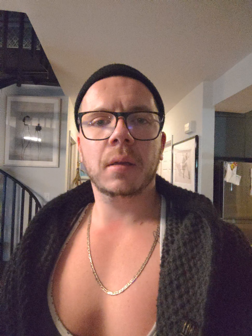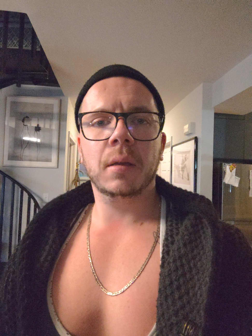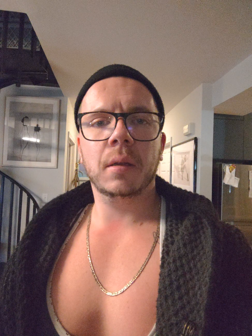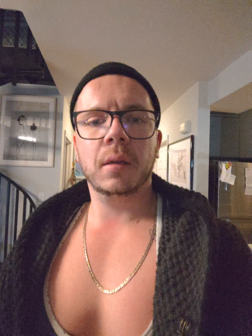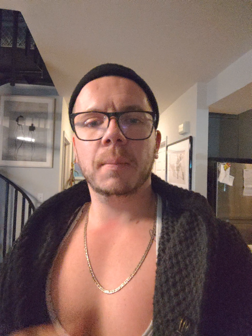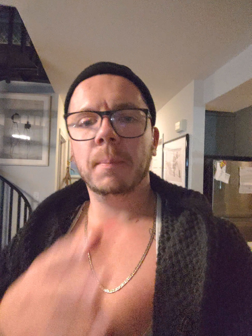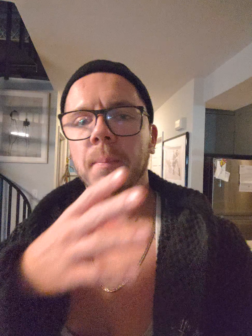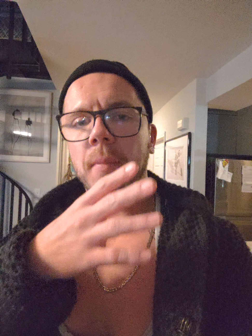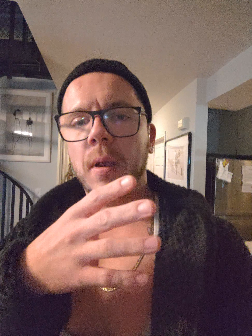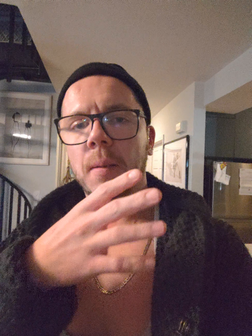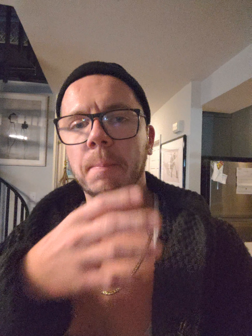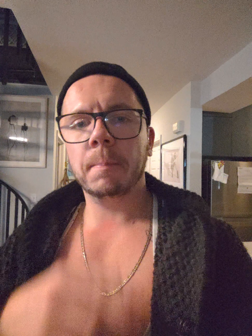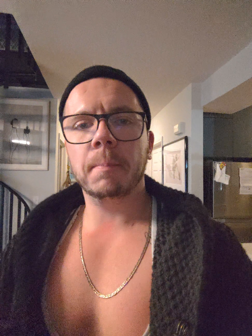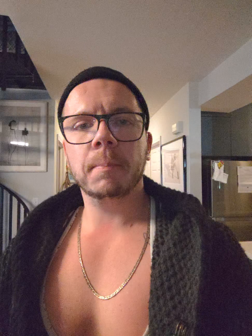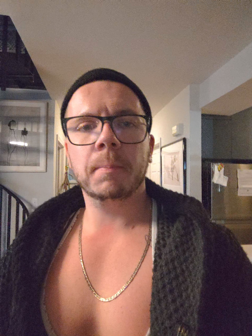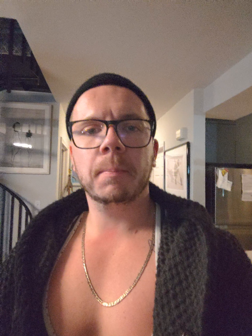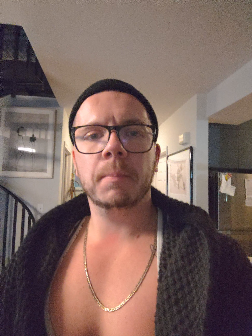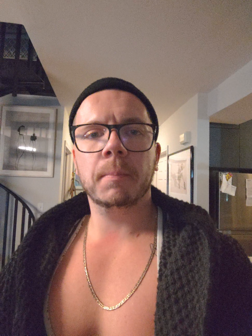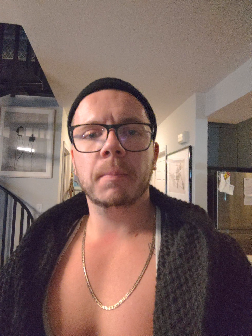mom